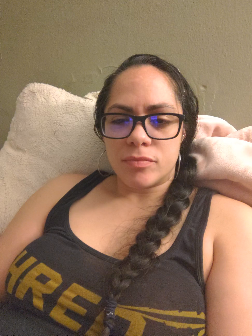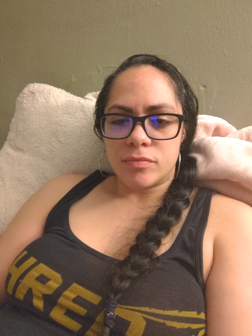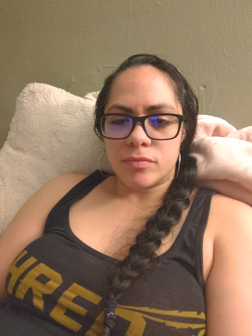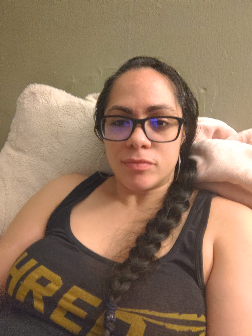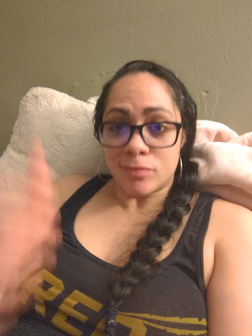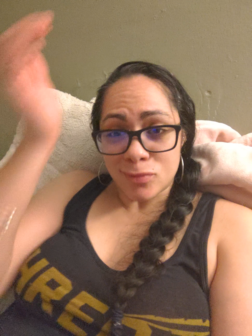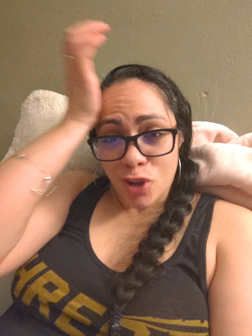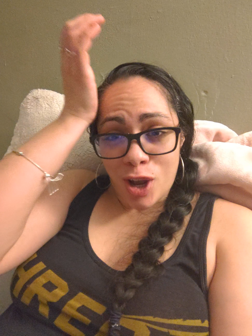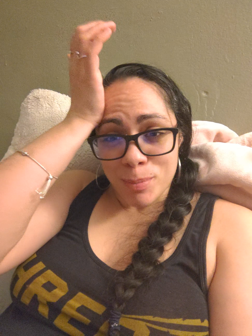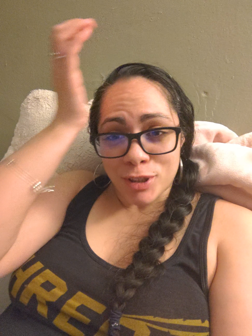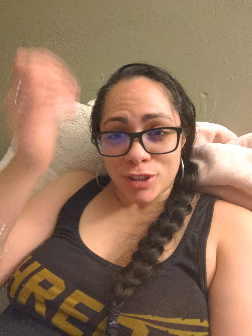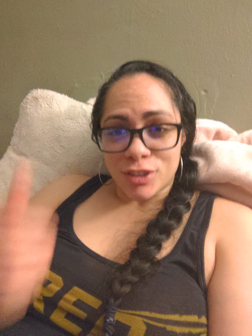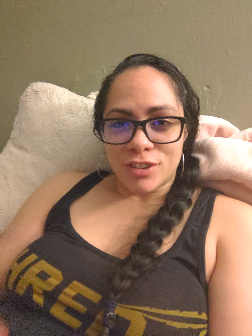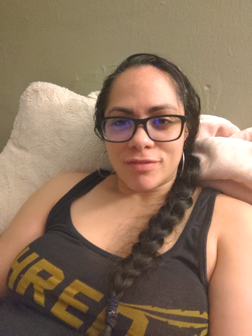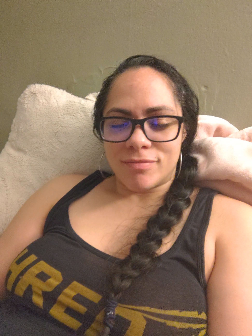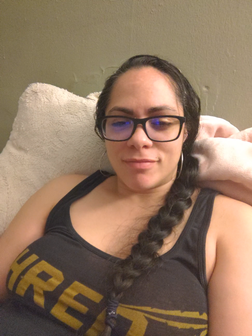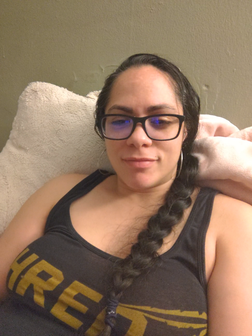garbage